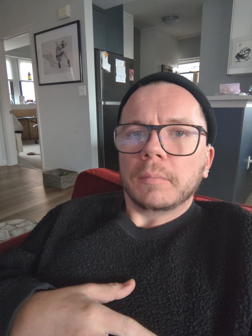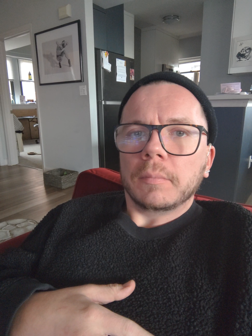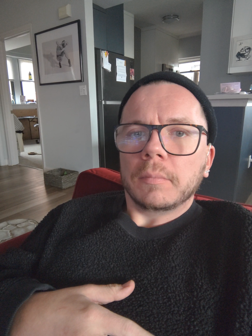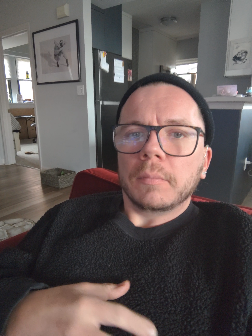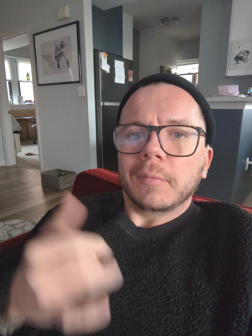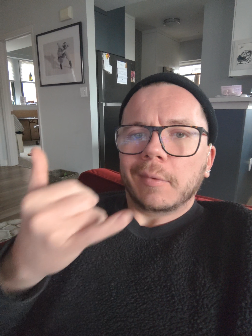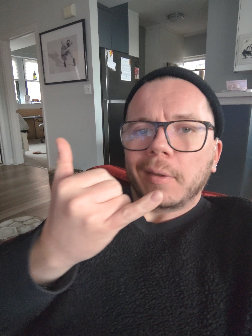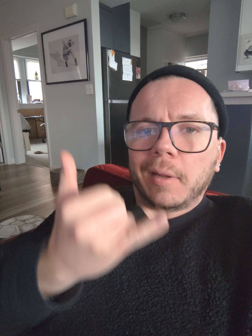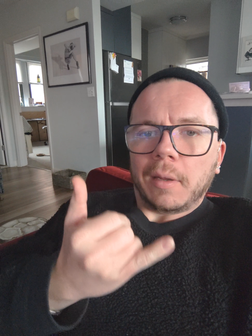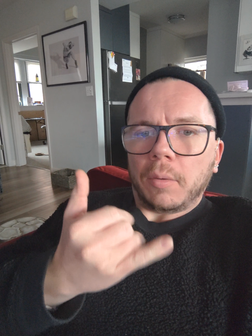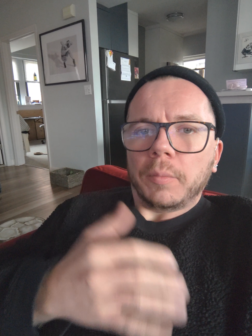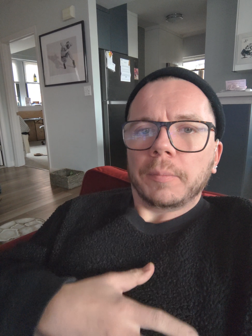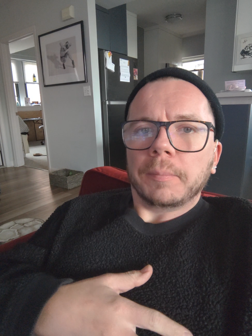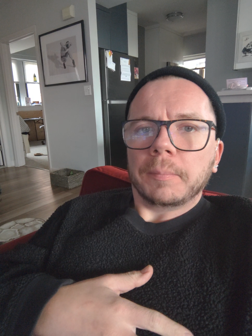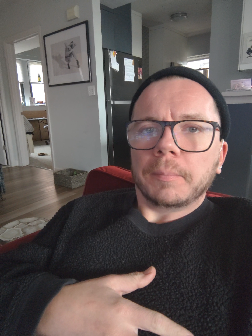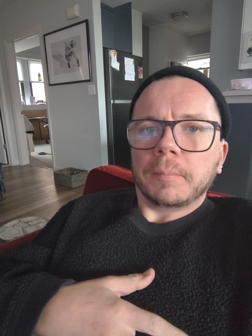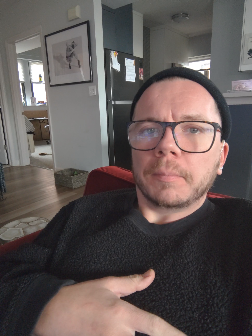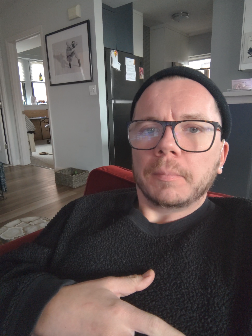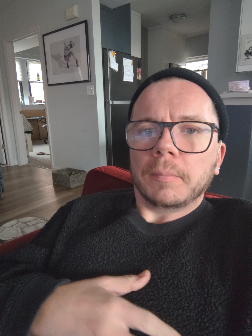now